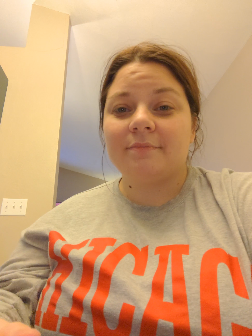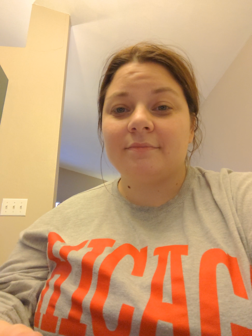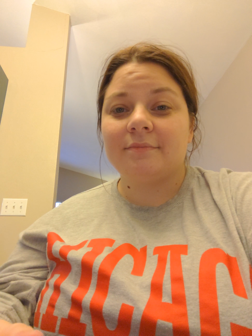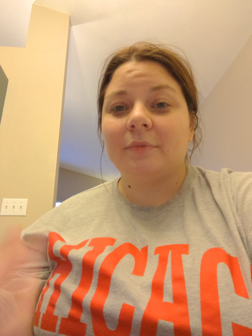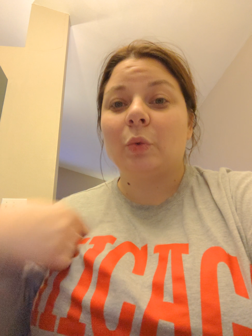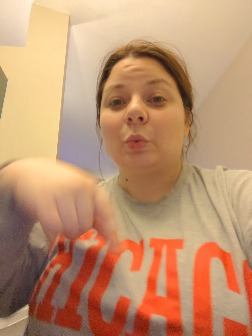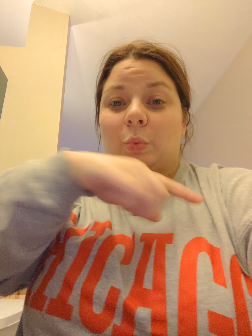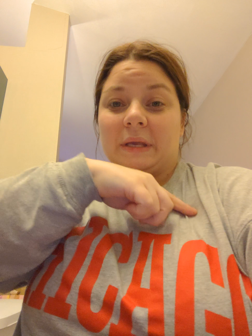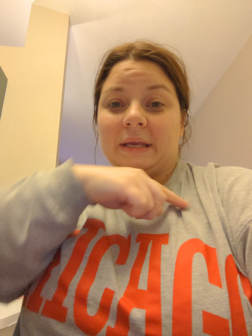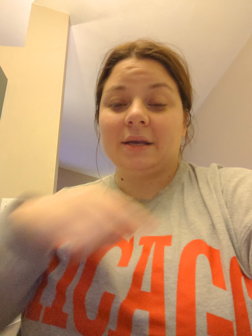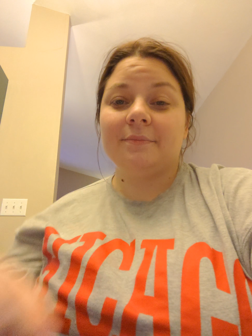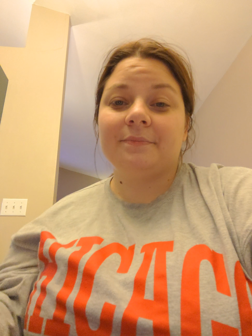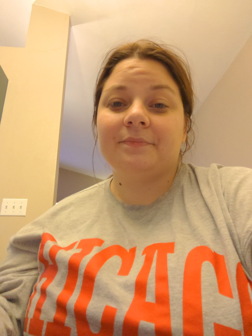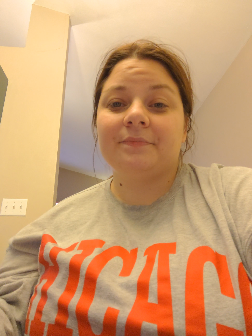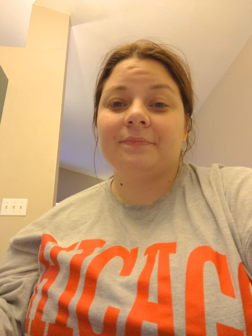we